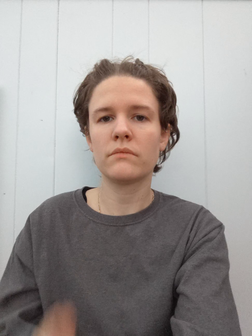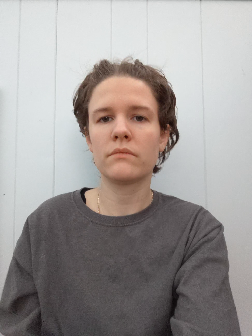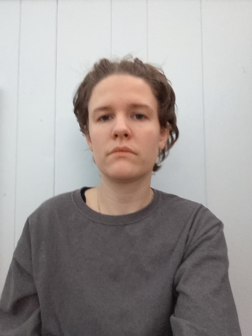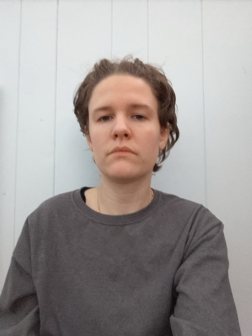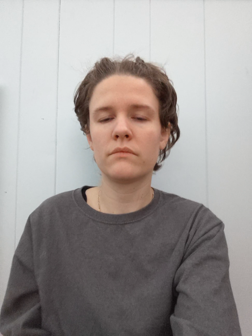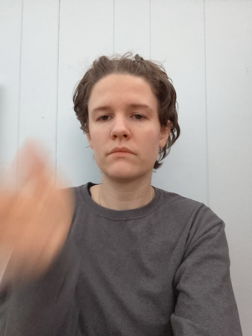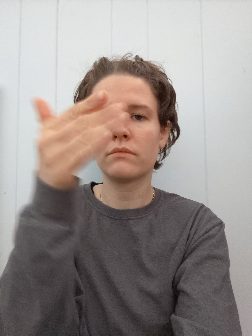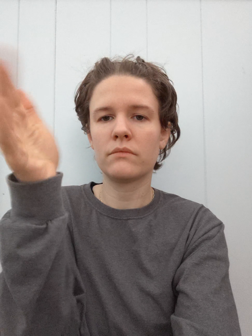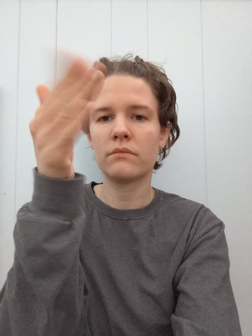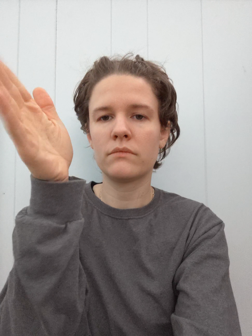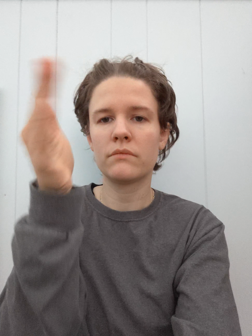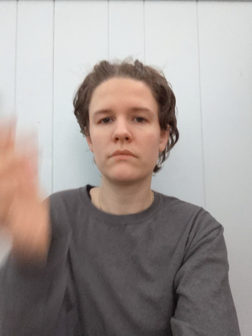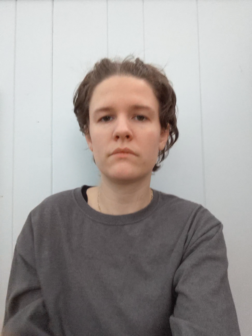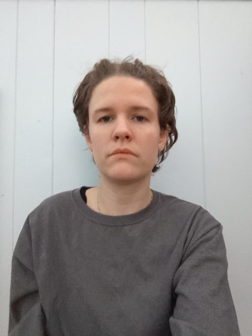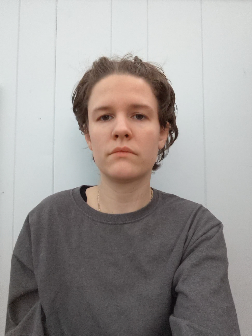flag